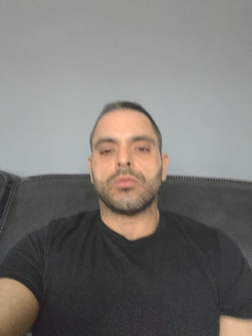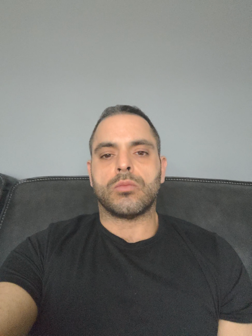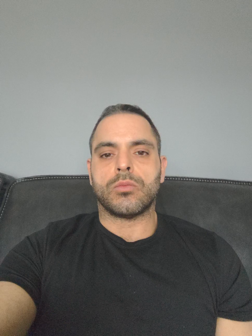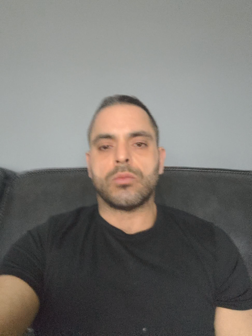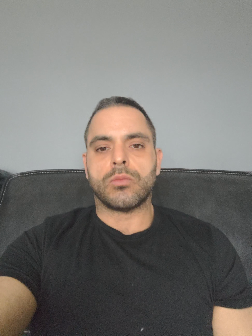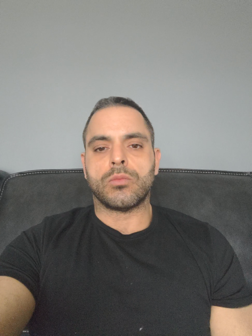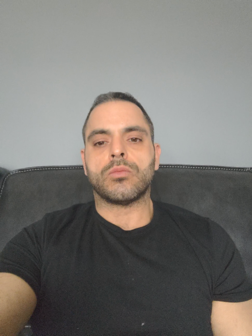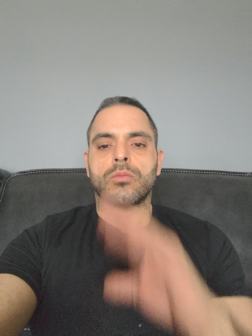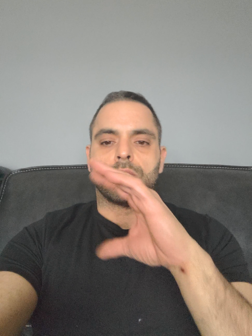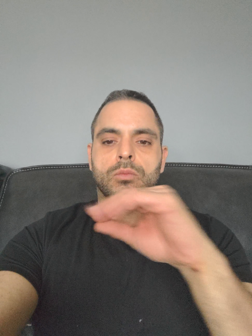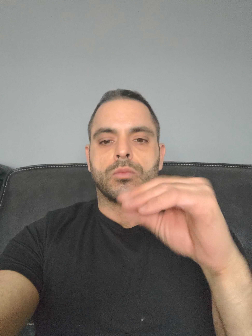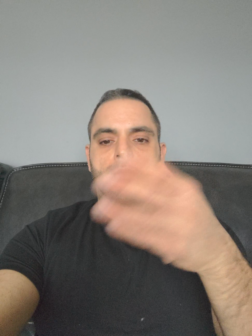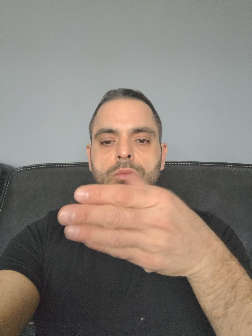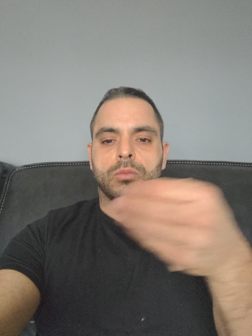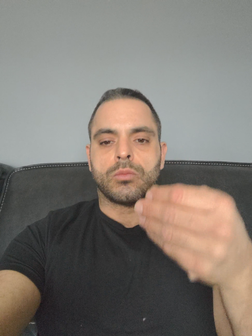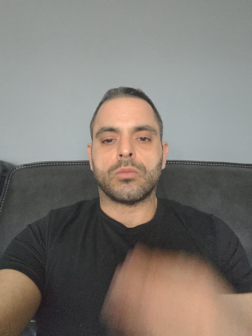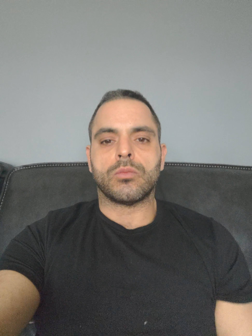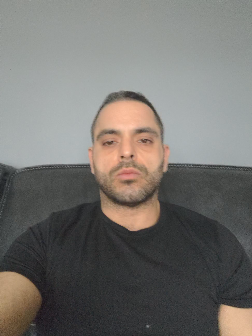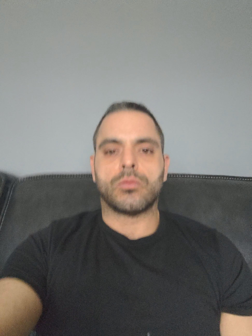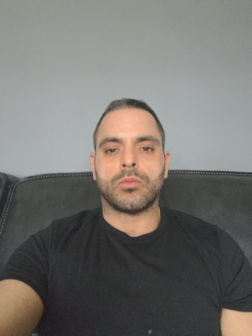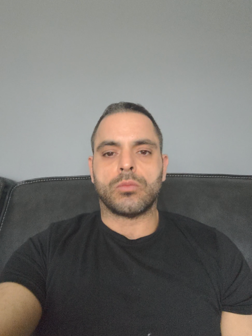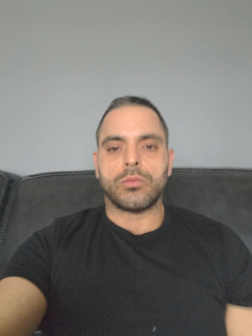story